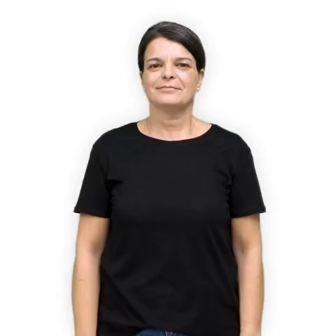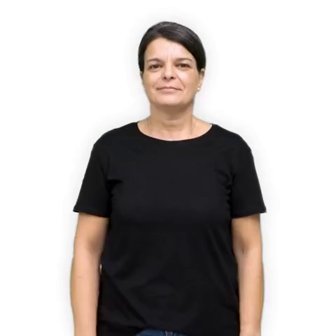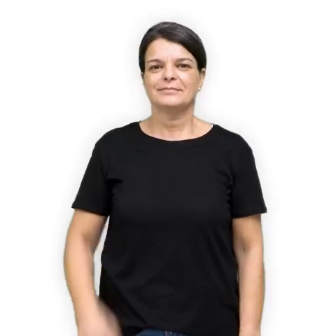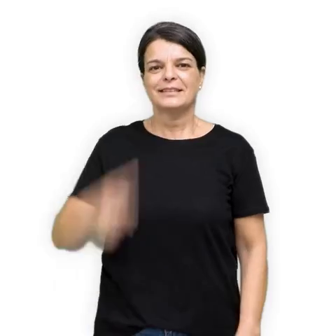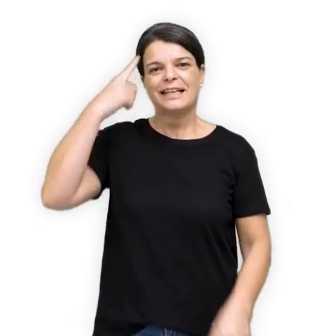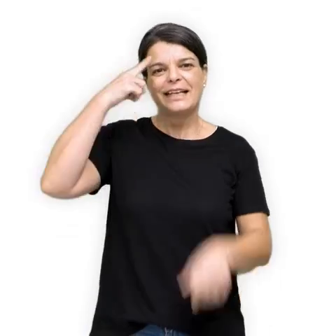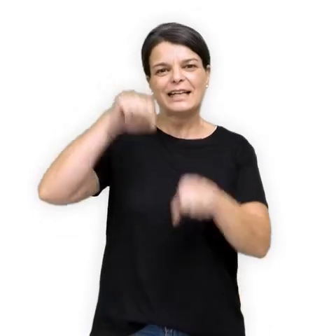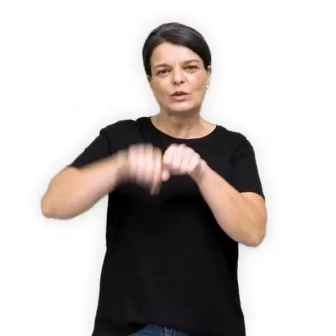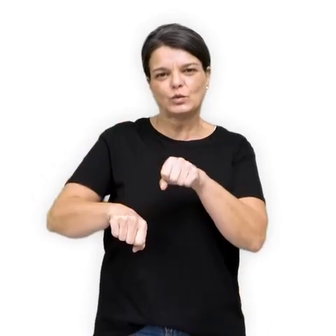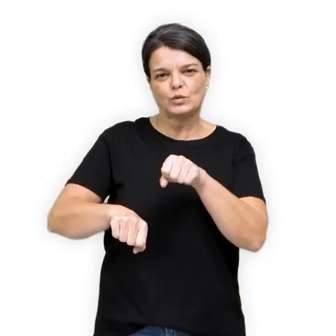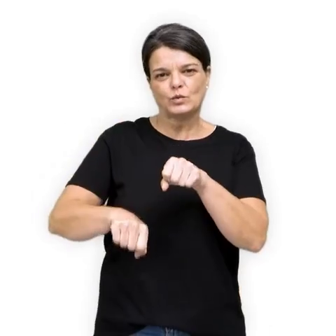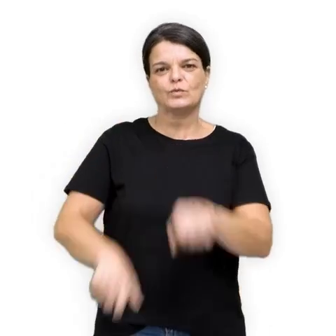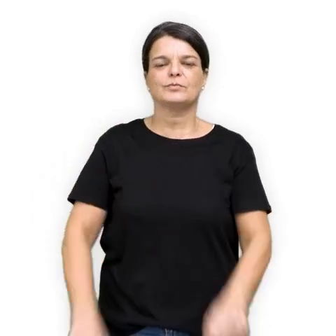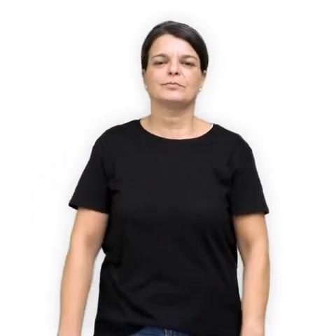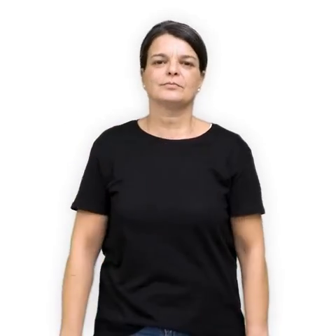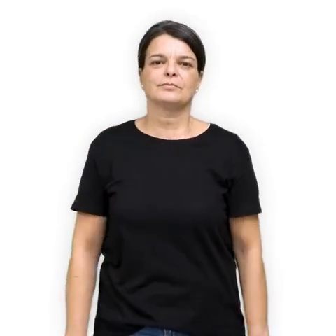mente infarto